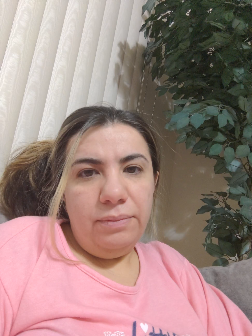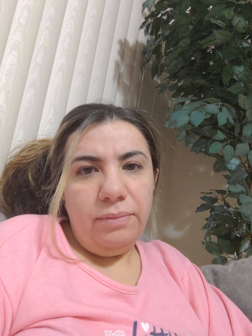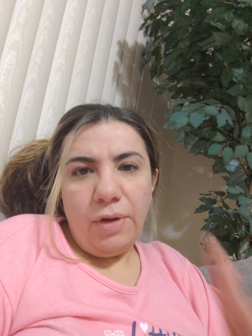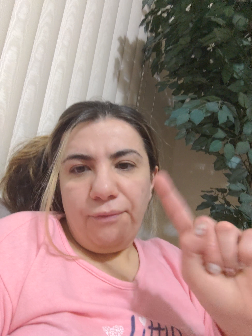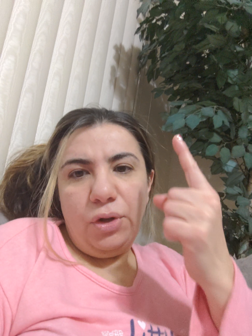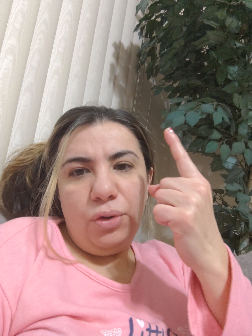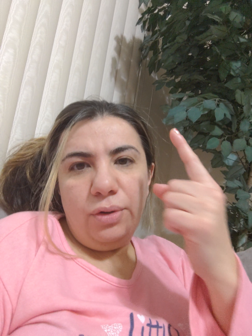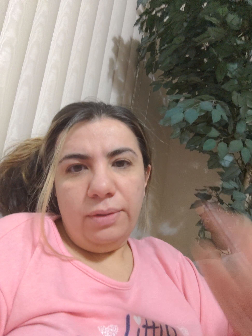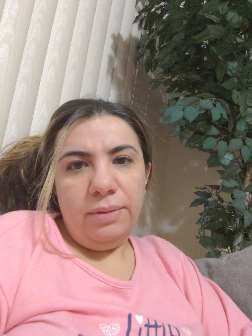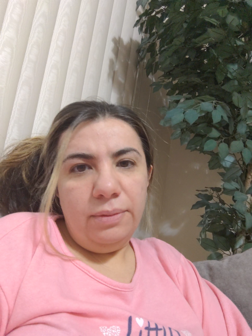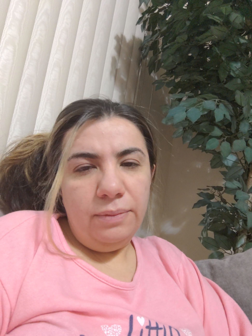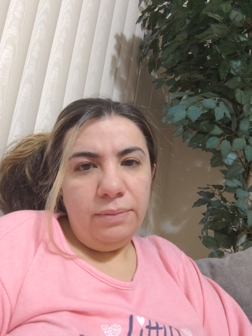first